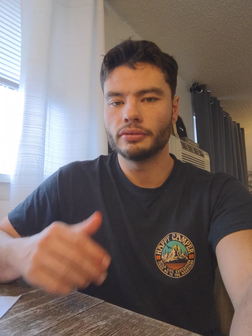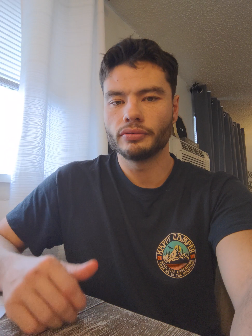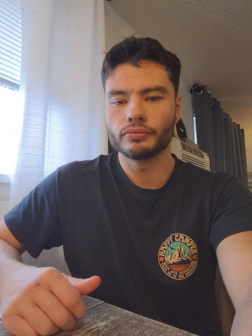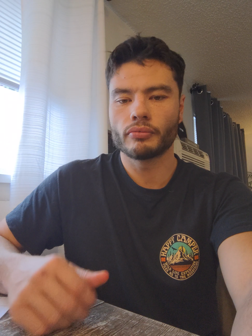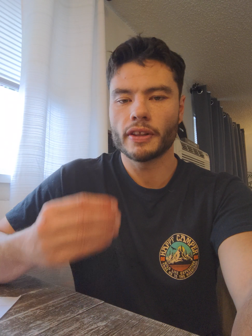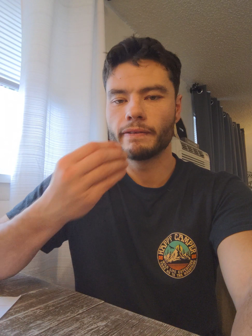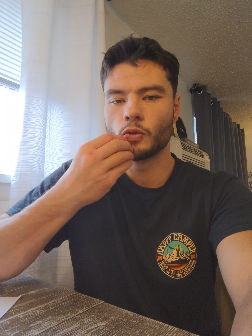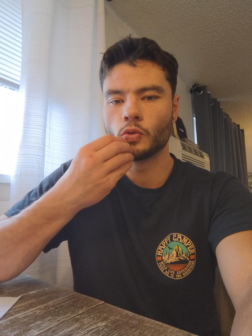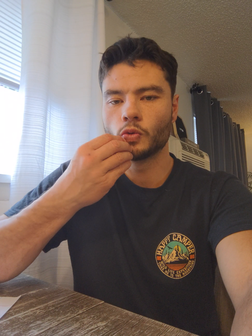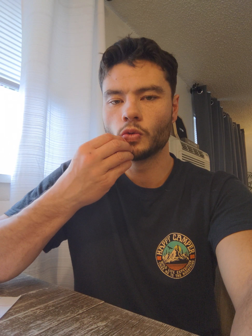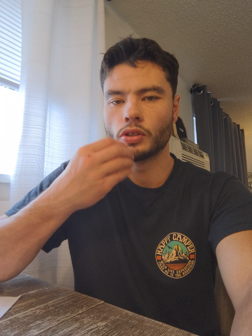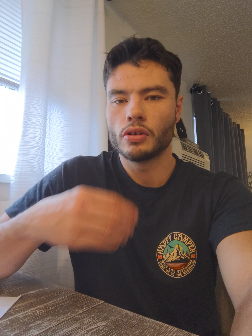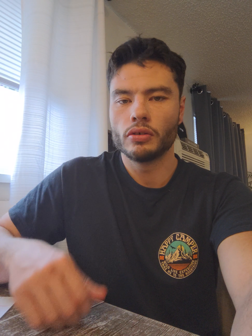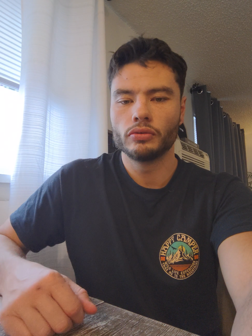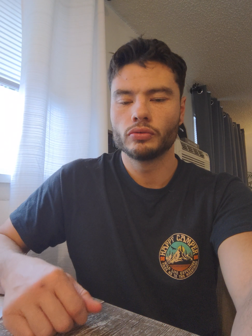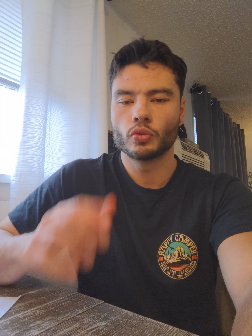food